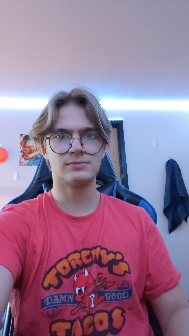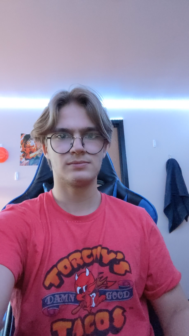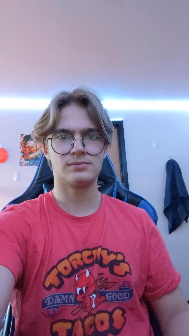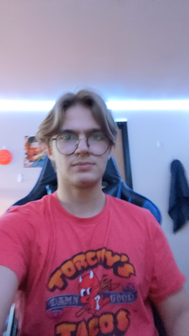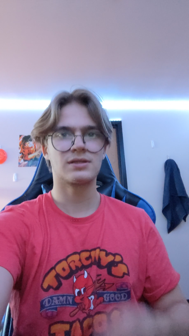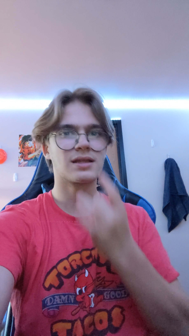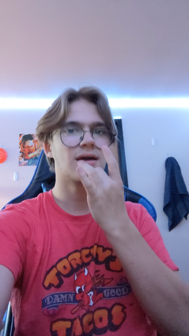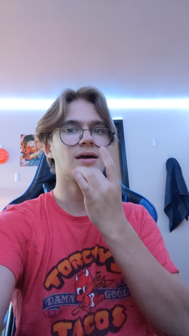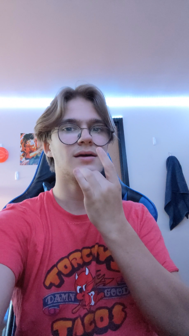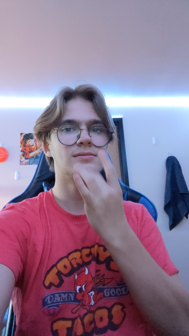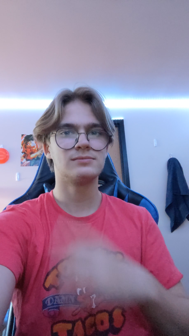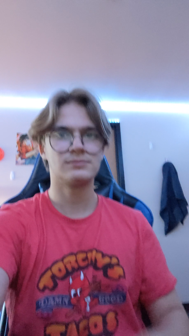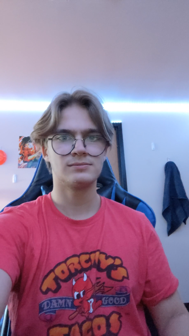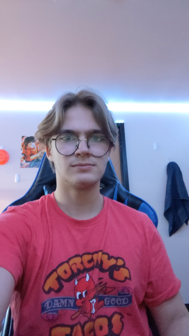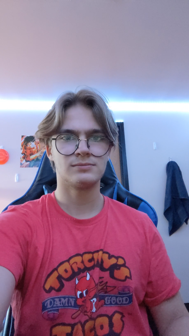light bulb